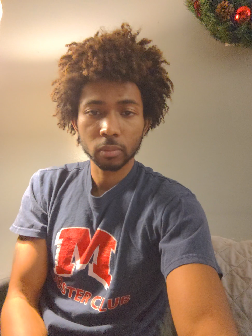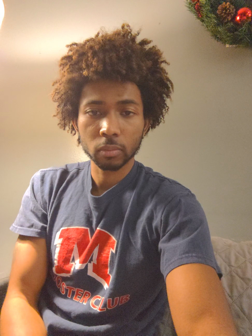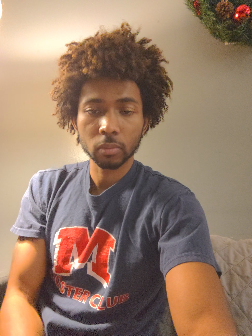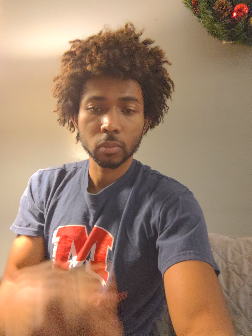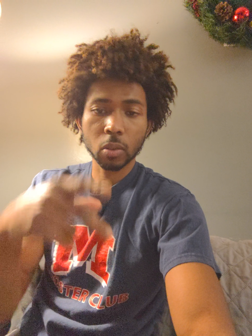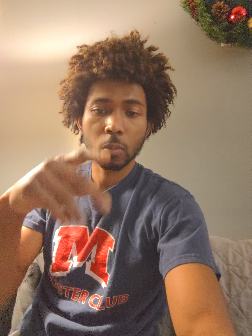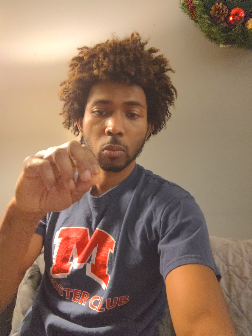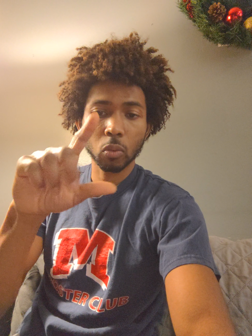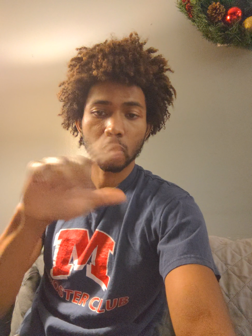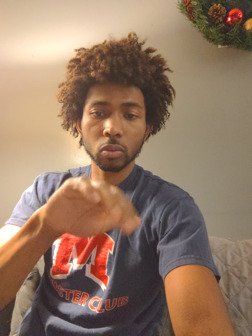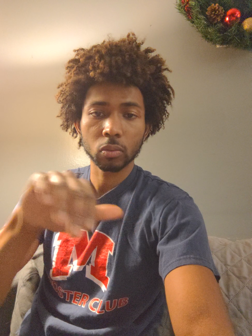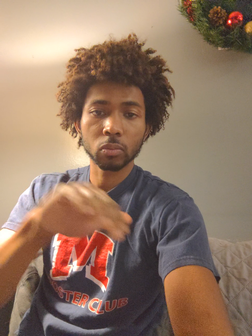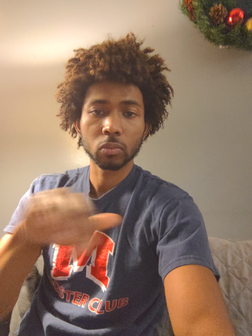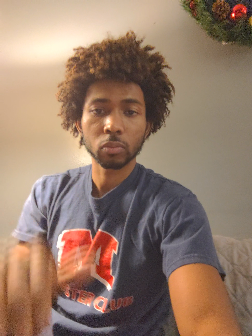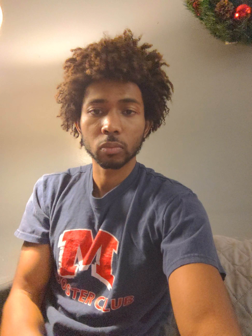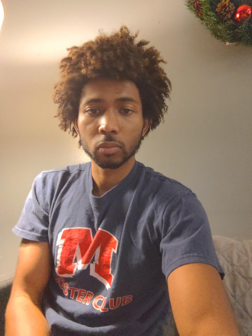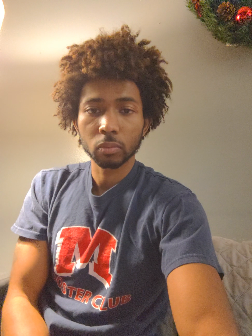pool